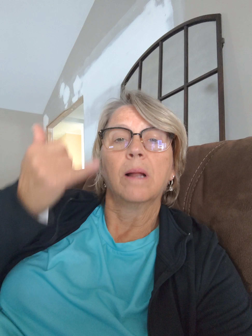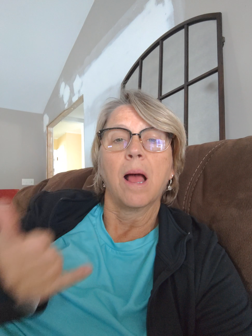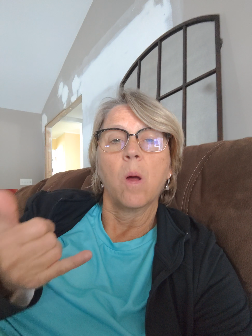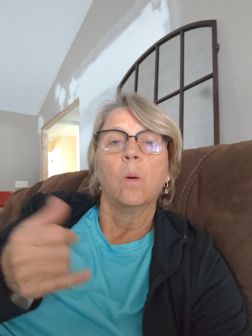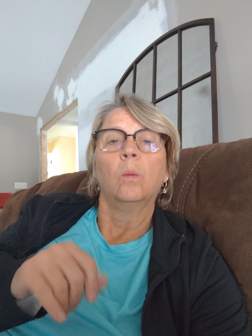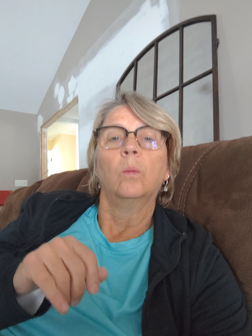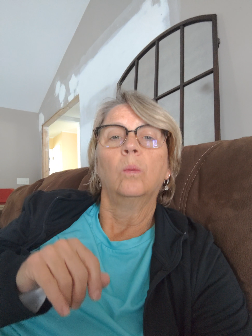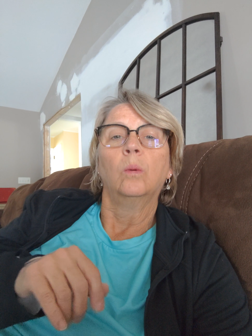now